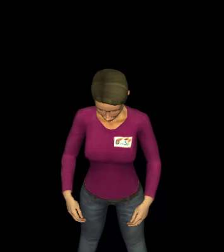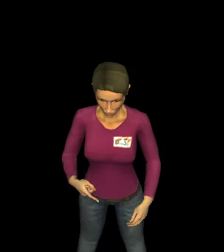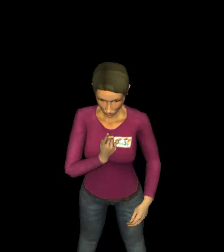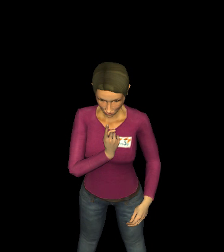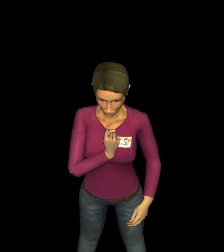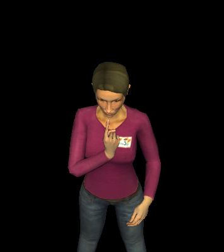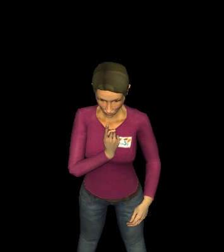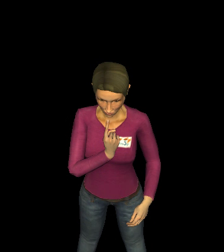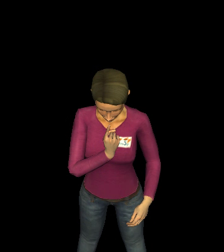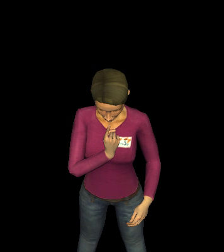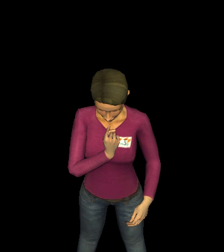أحمر